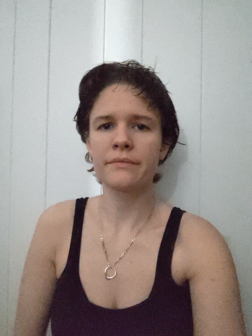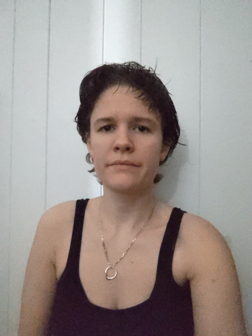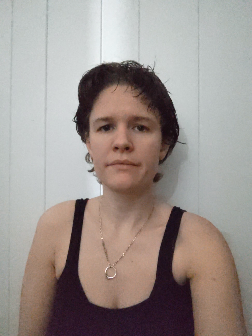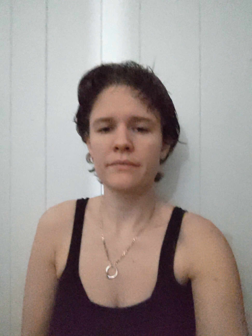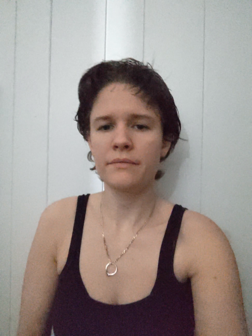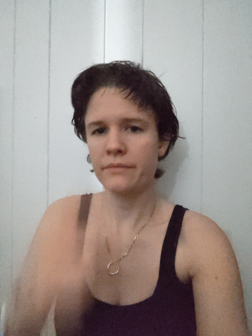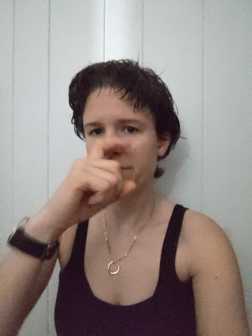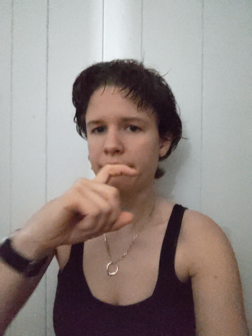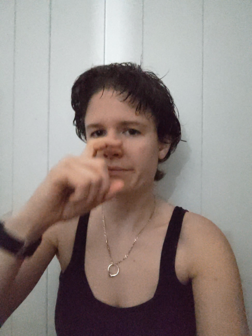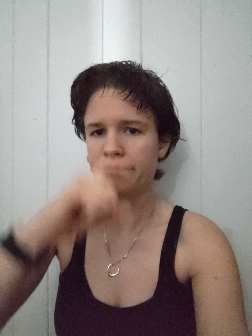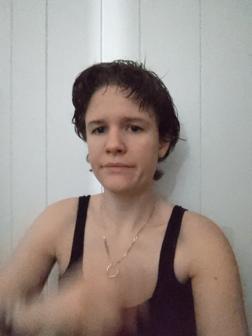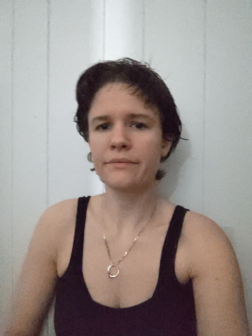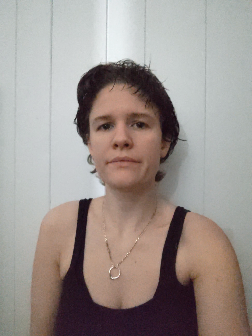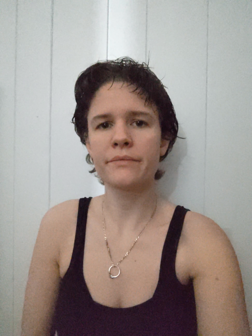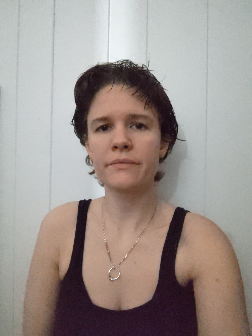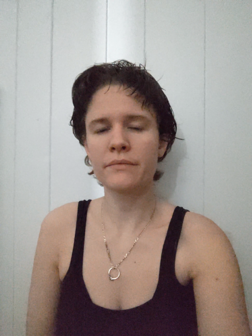doll